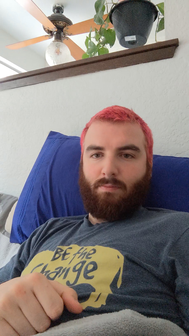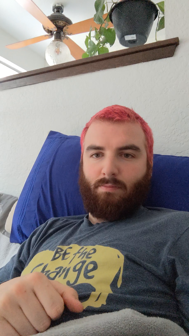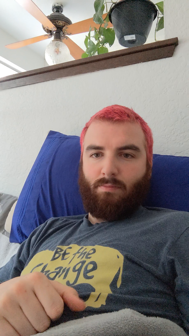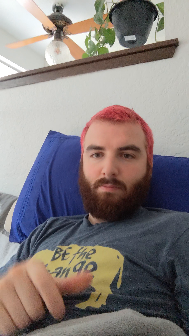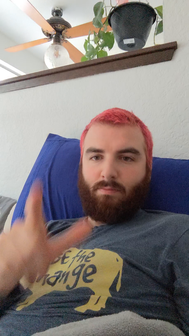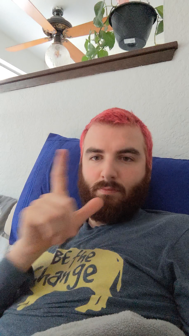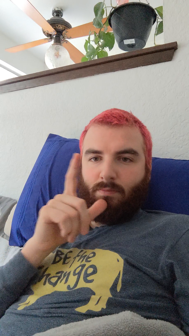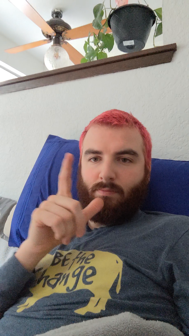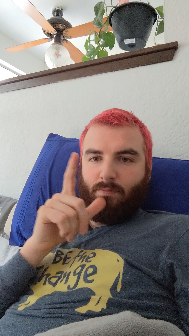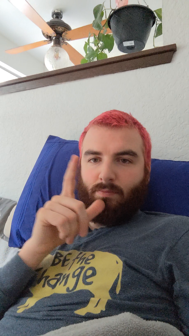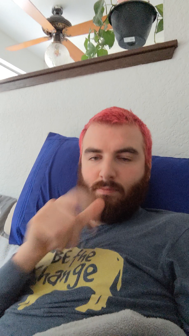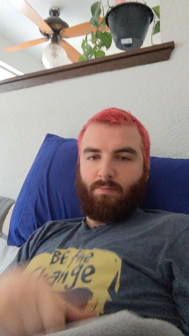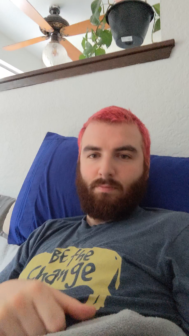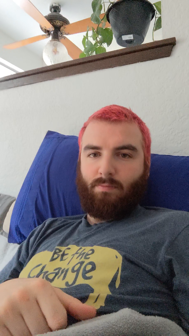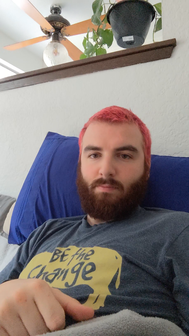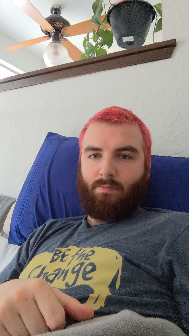lunch